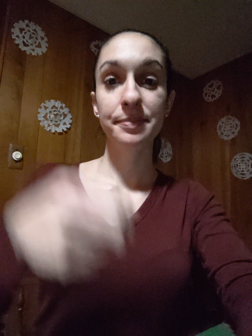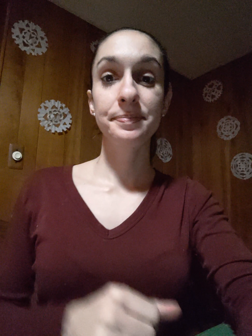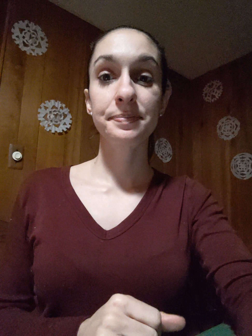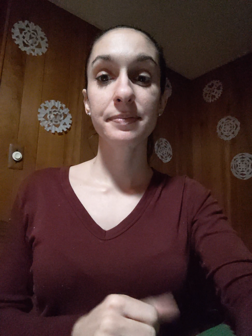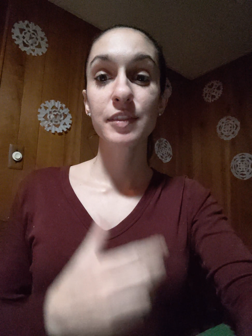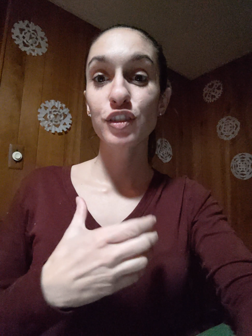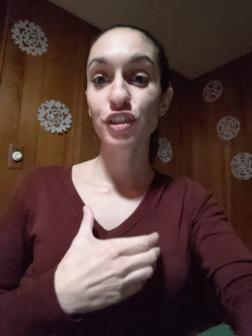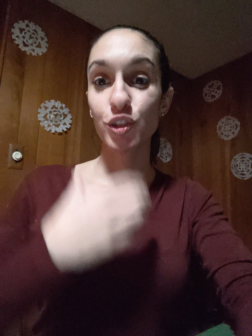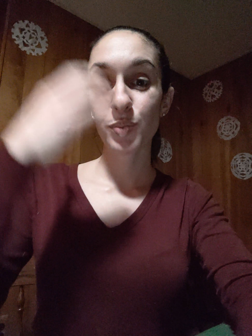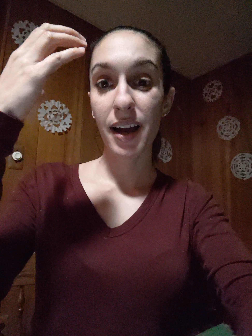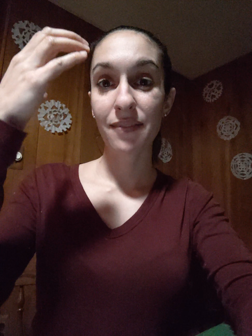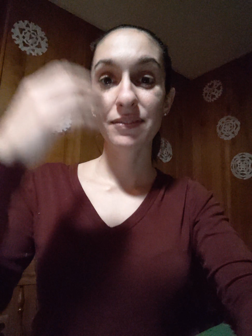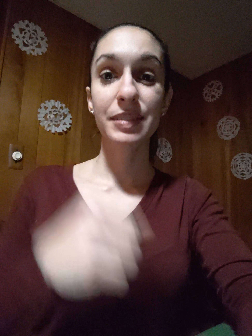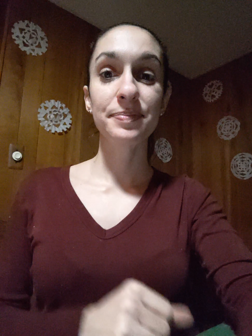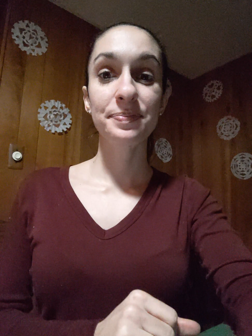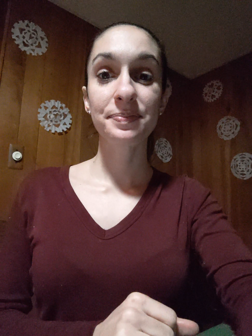giraffe